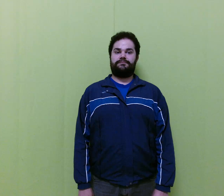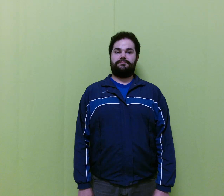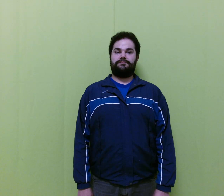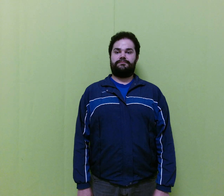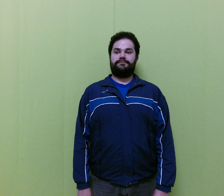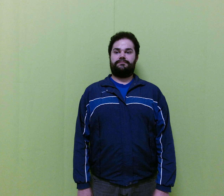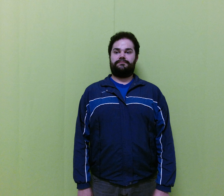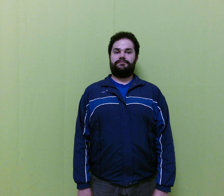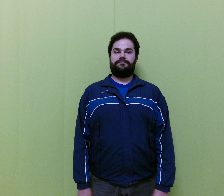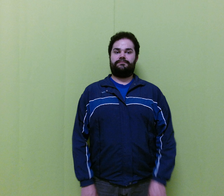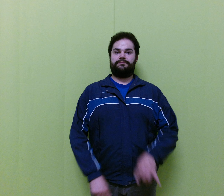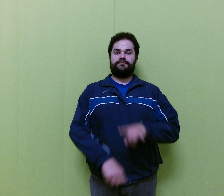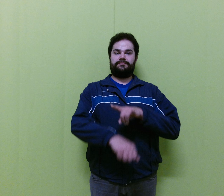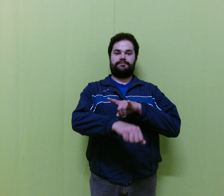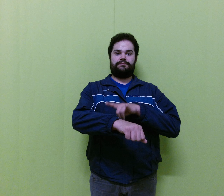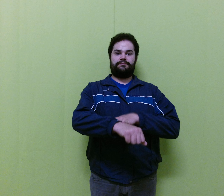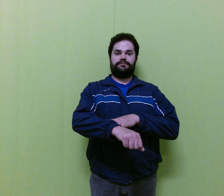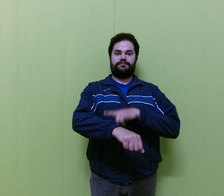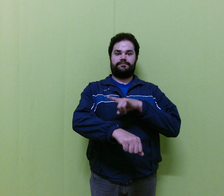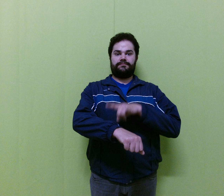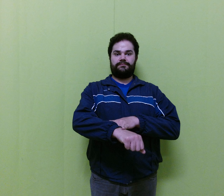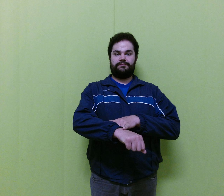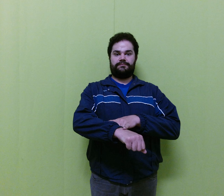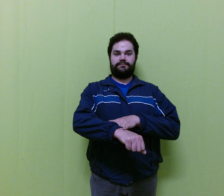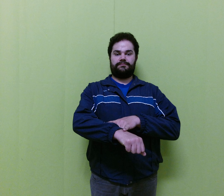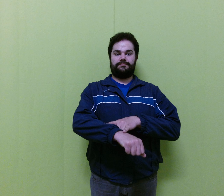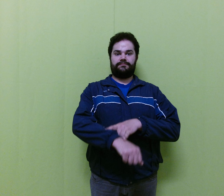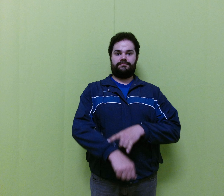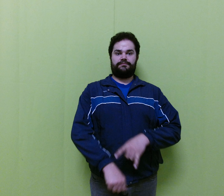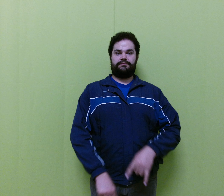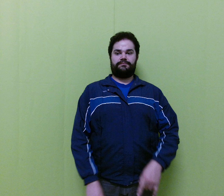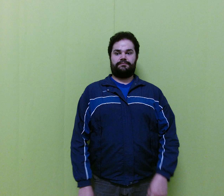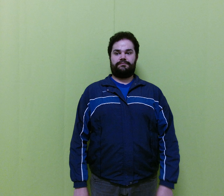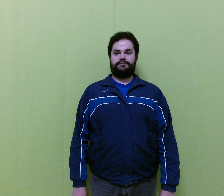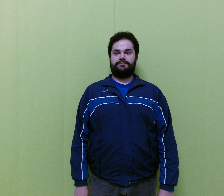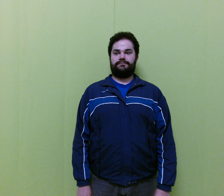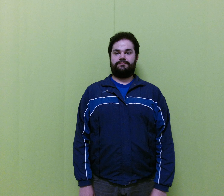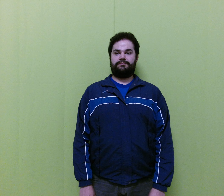banheiro